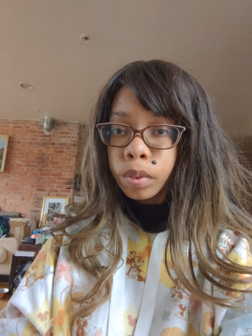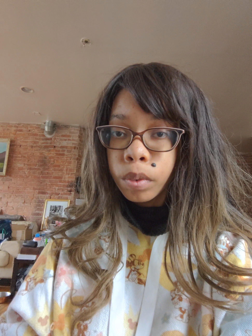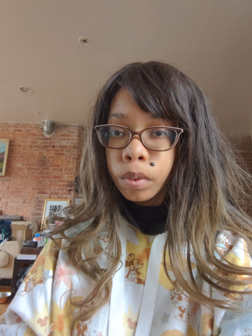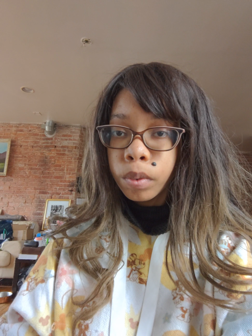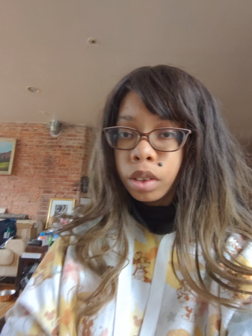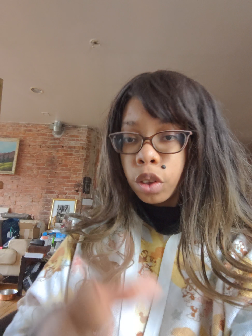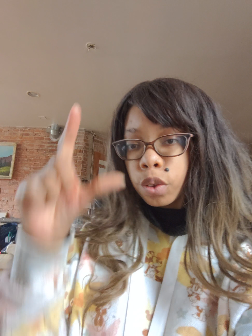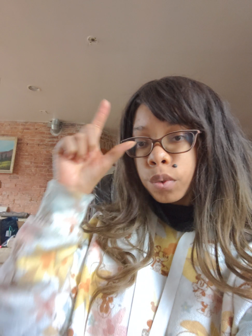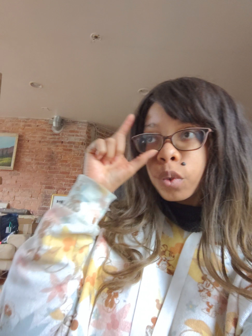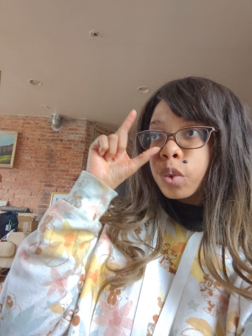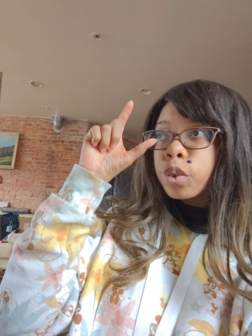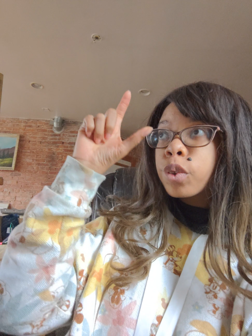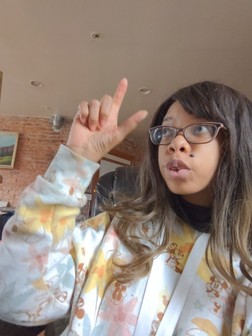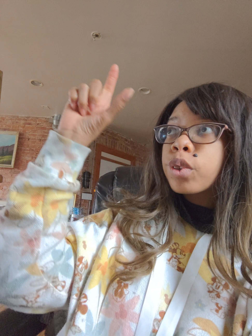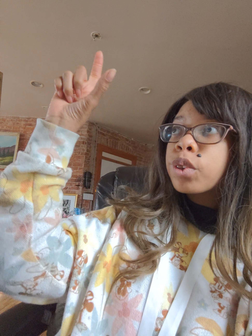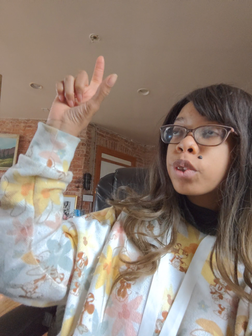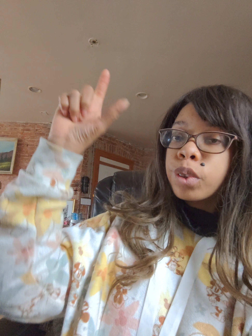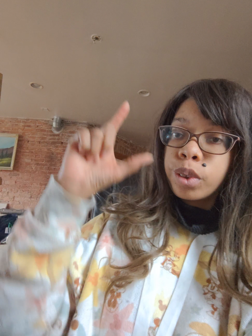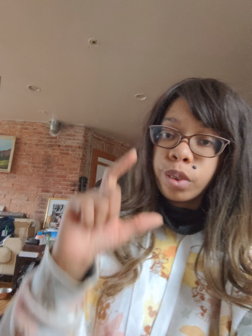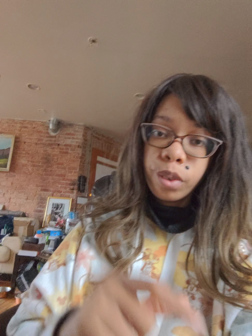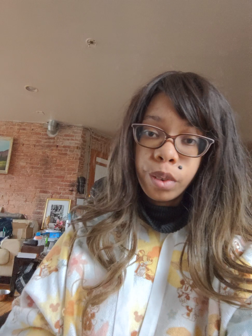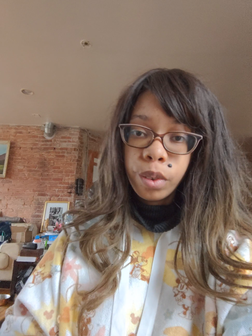moon